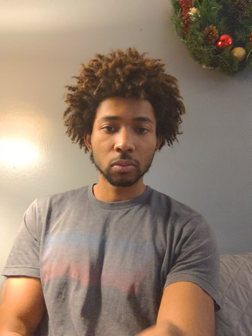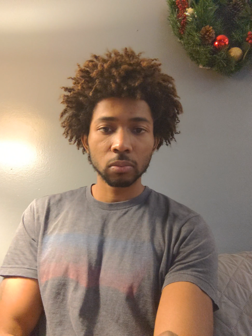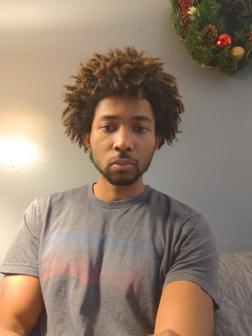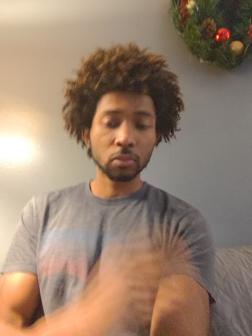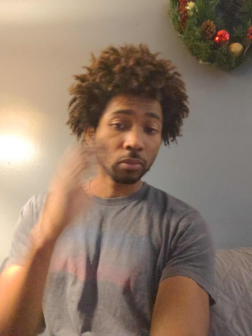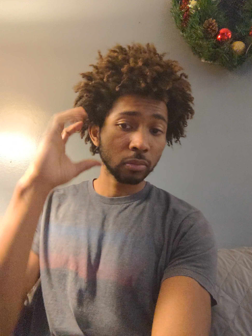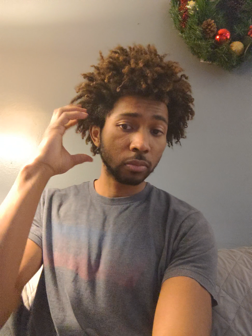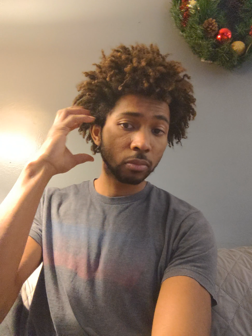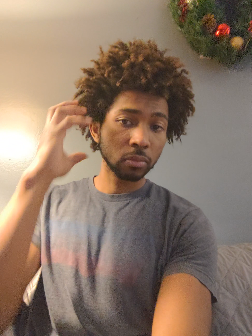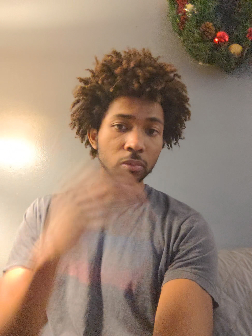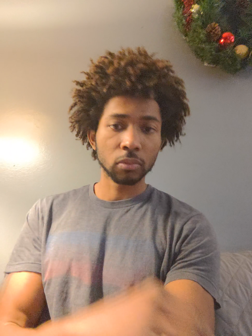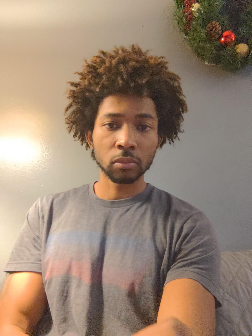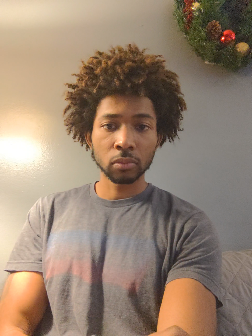radio